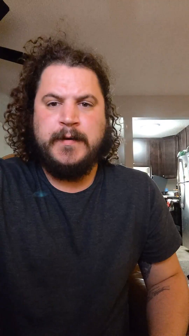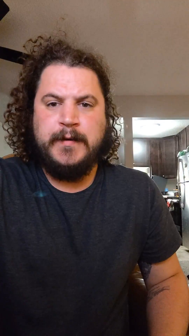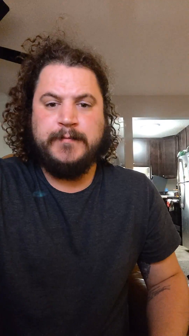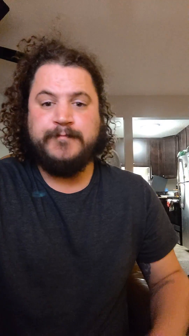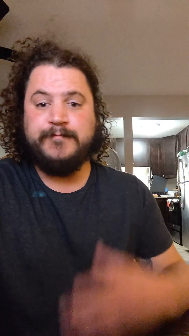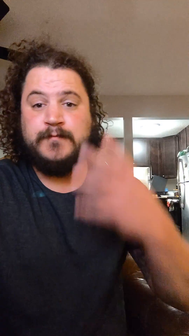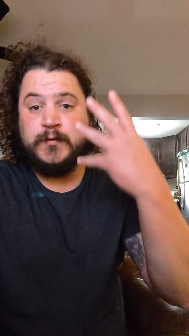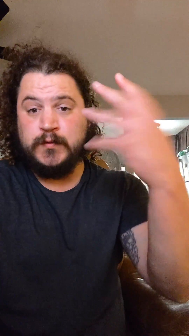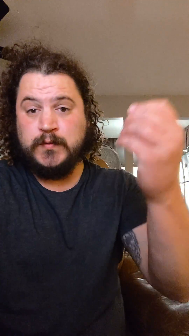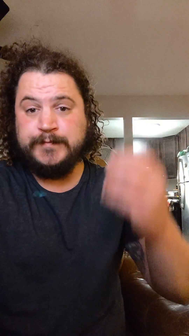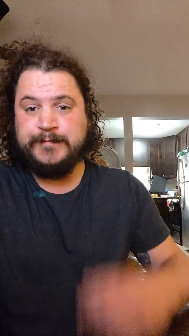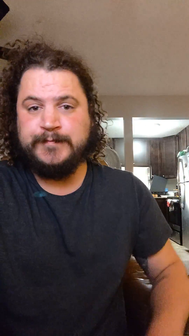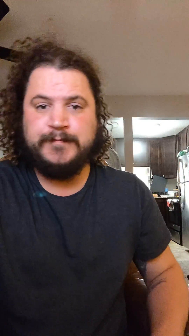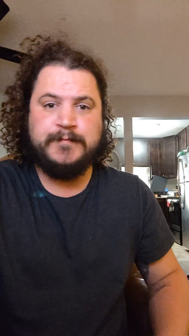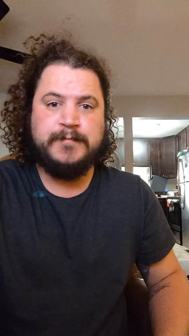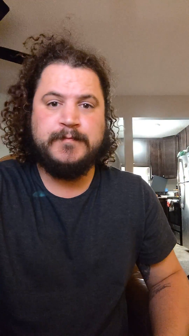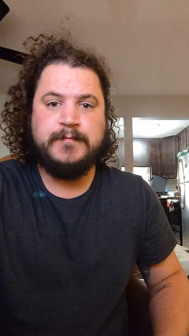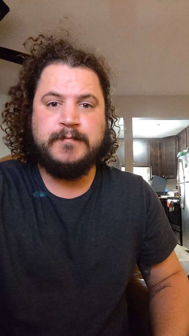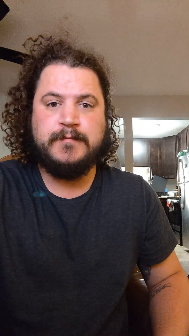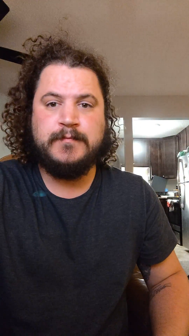going to